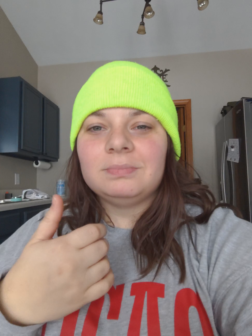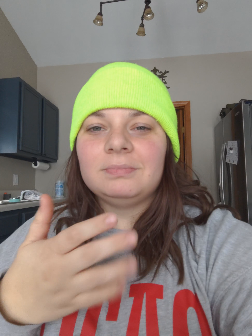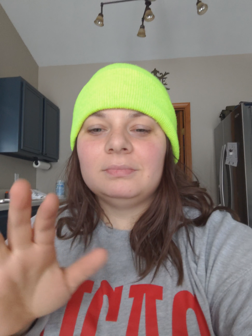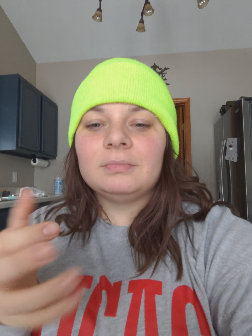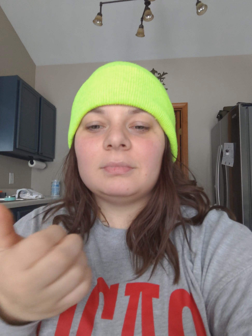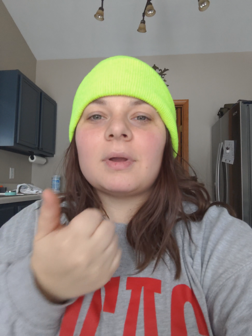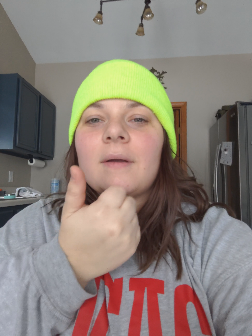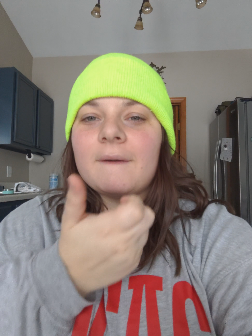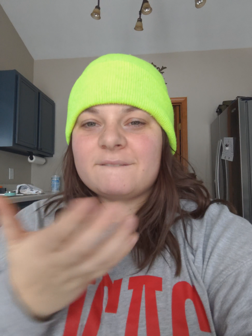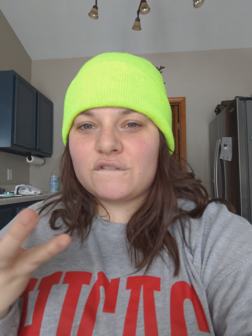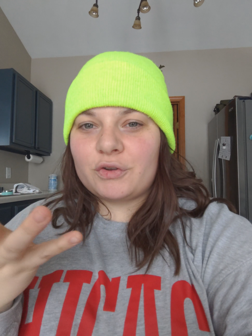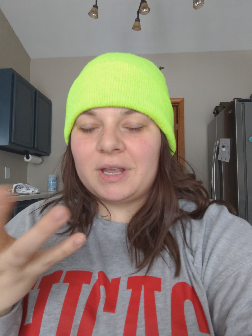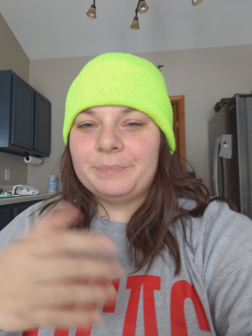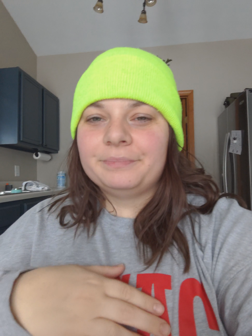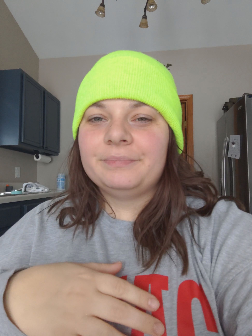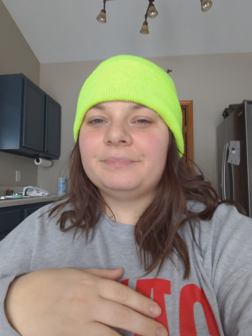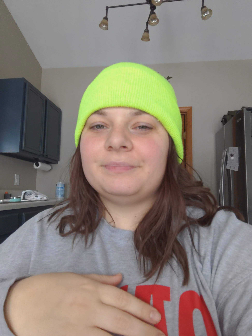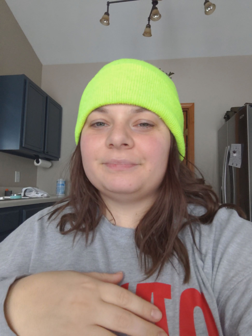every